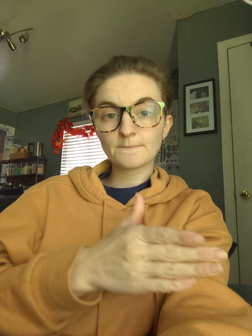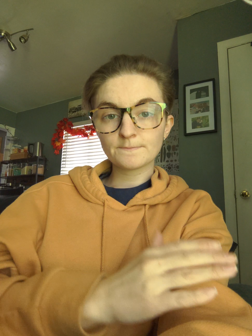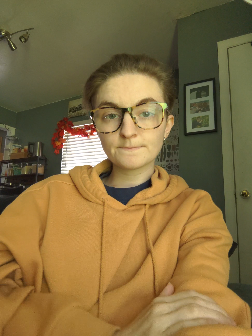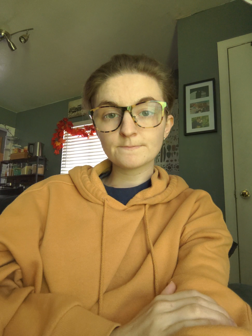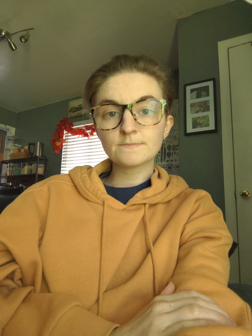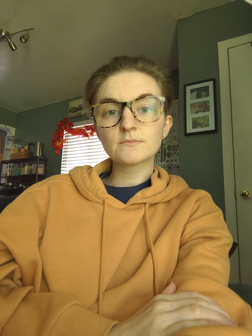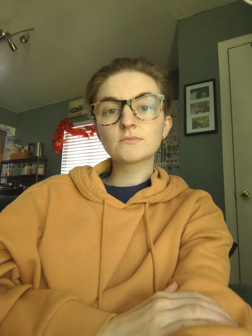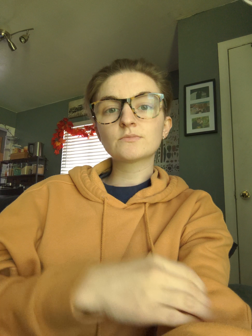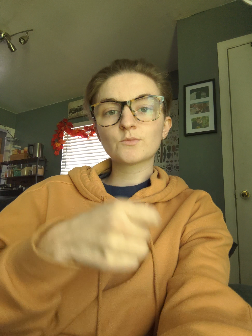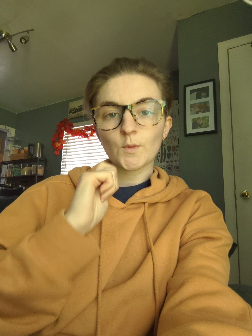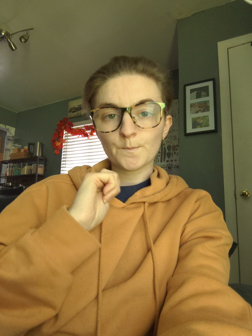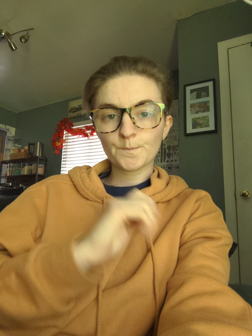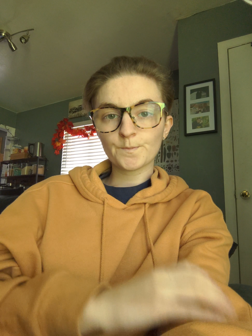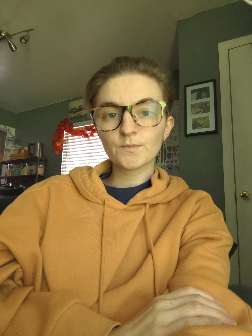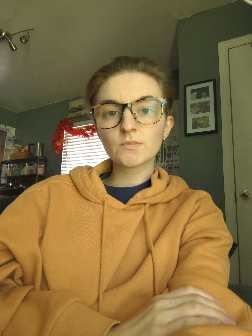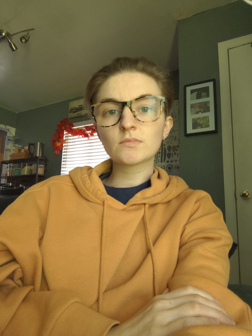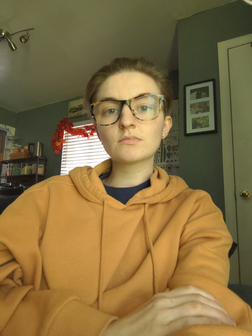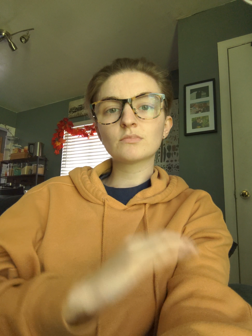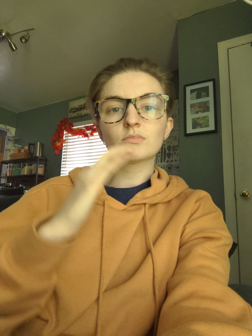rip